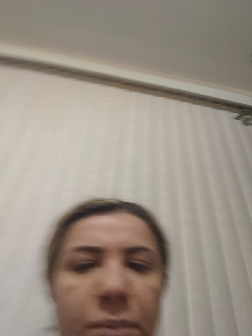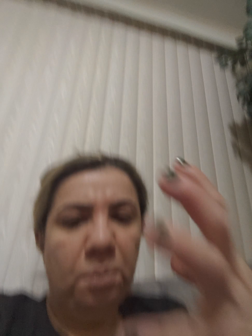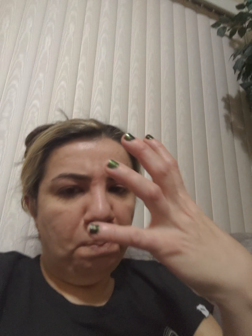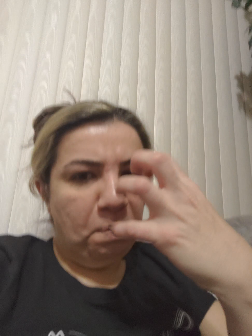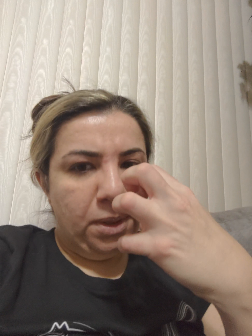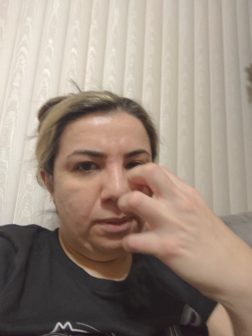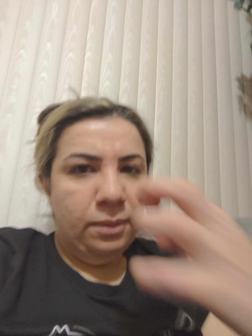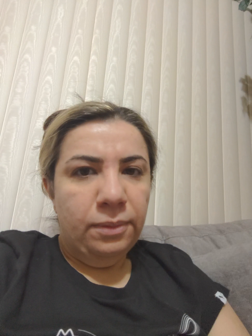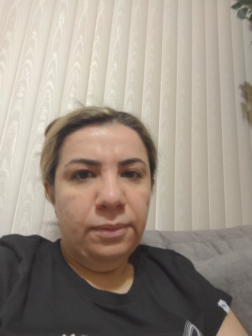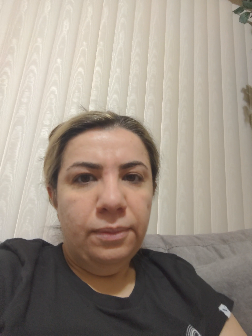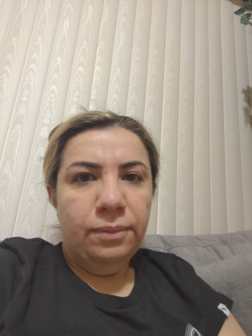mad